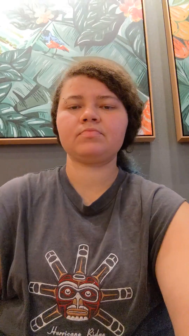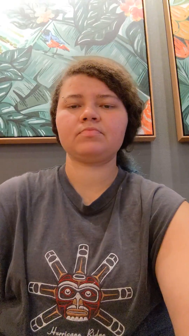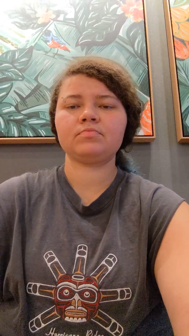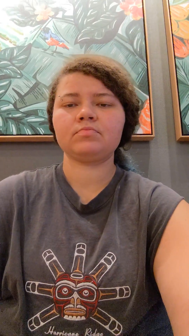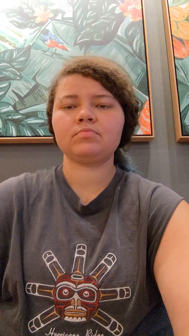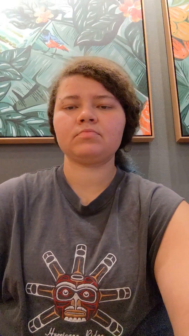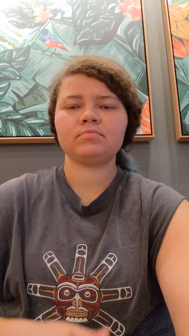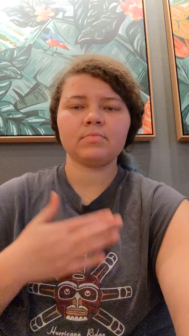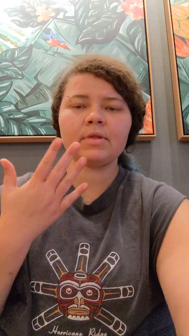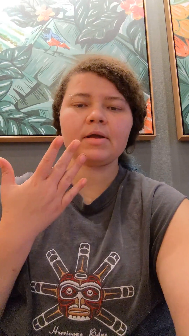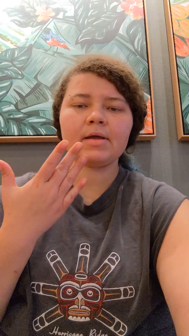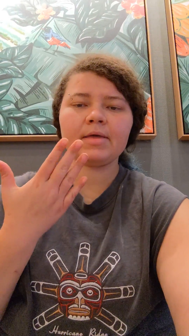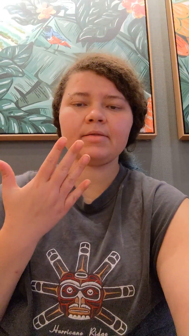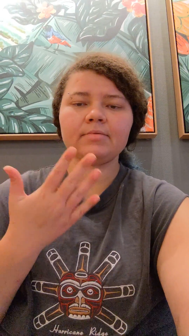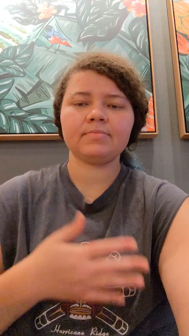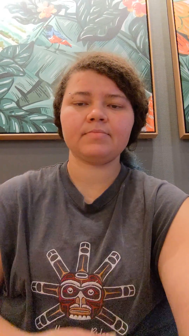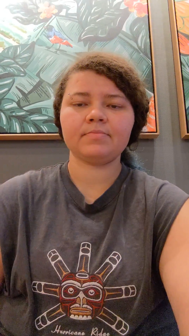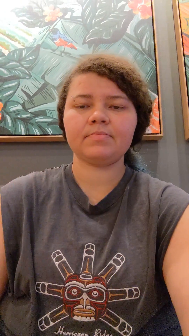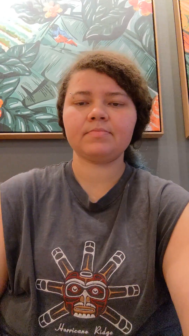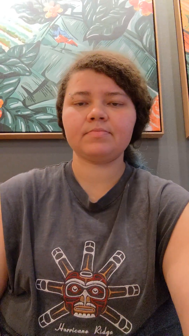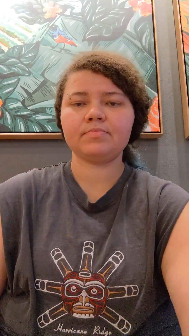hand